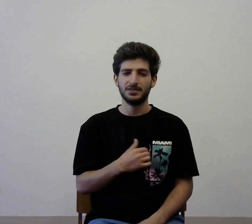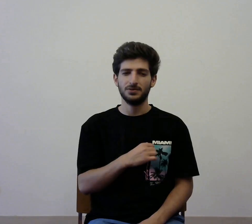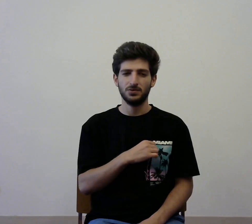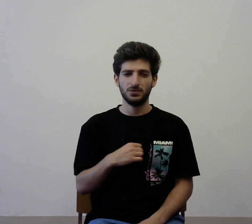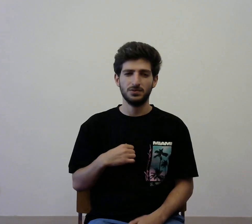özümü